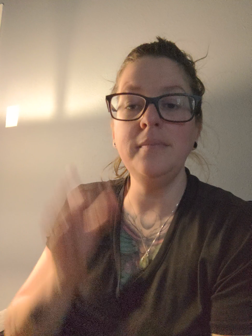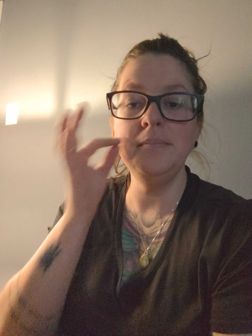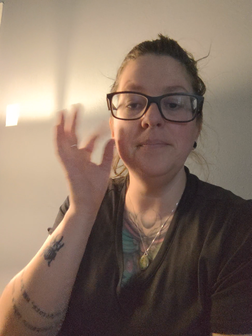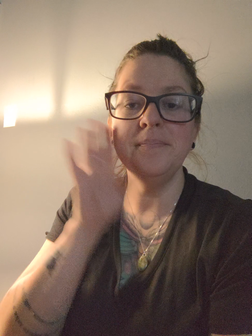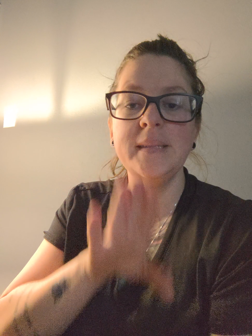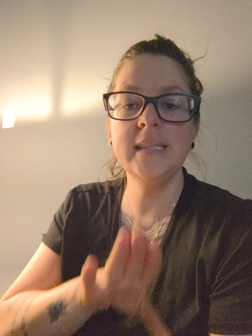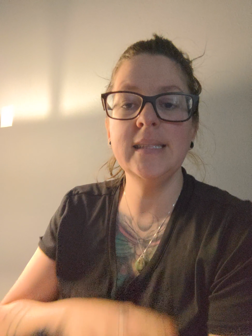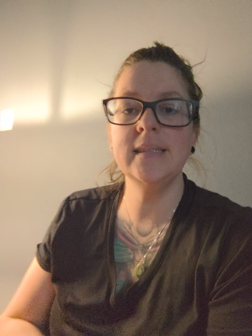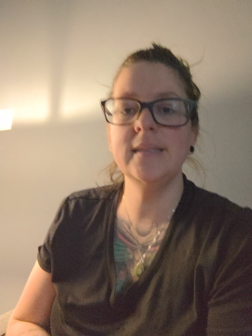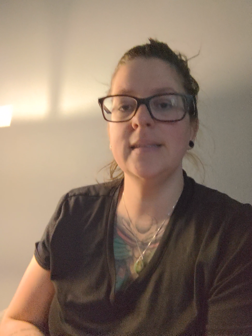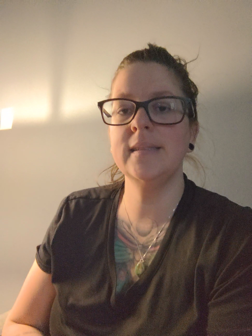bee